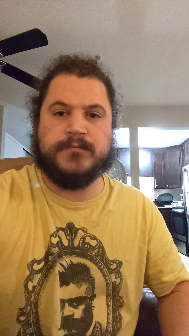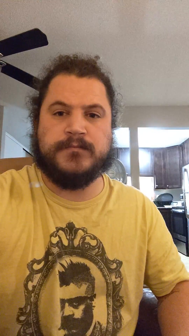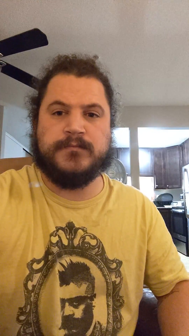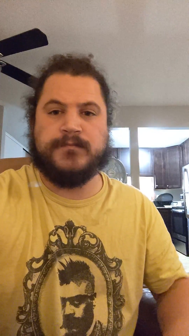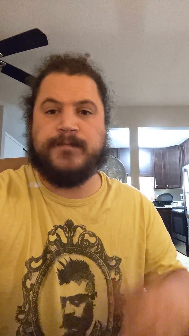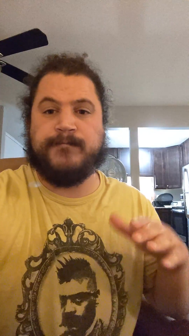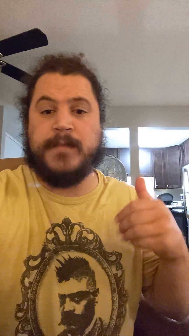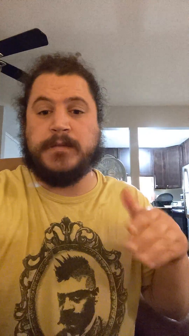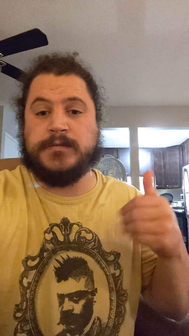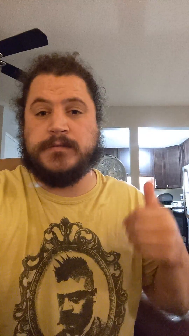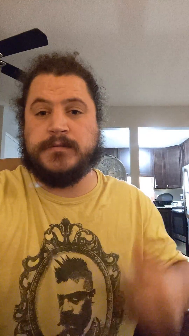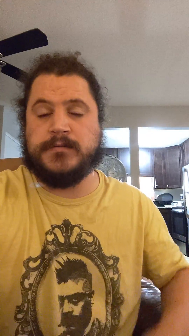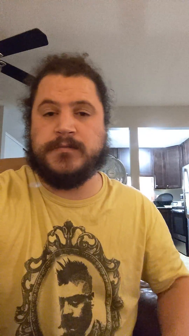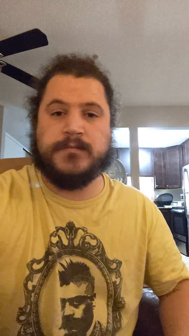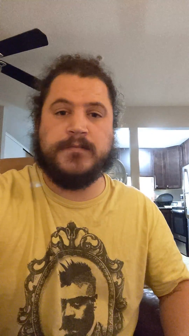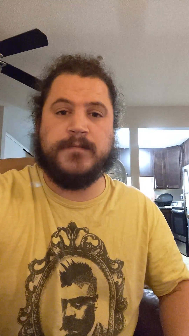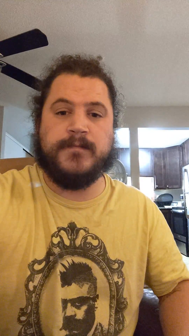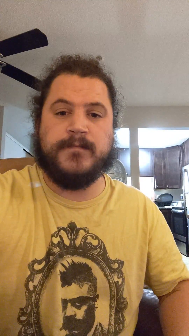pants